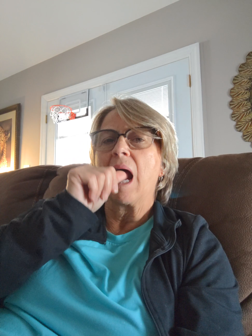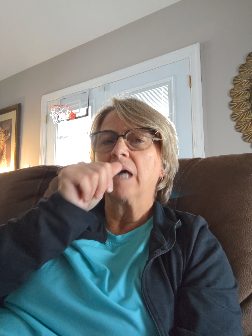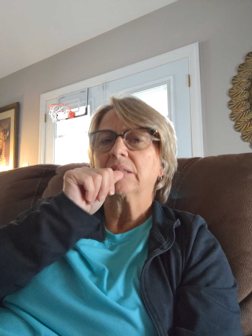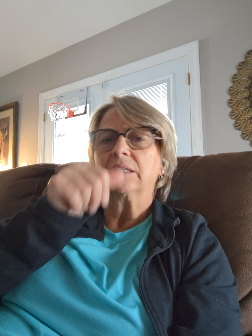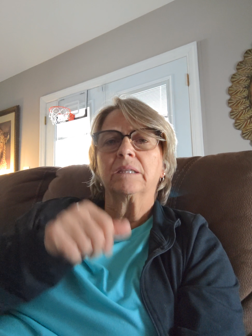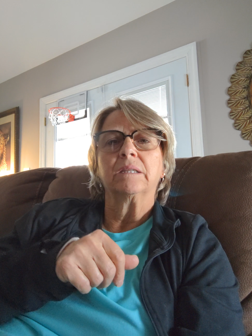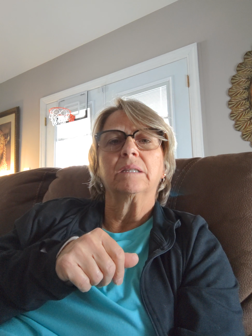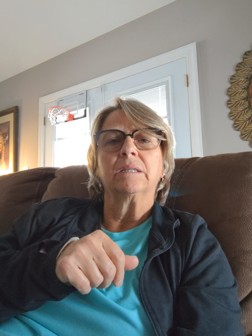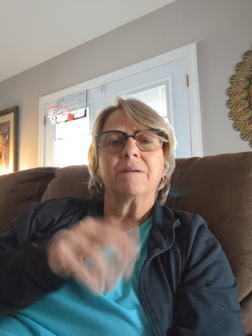nuts